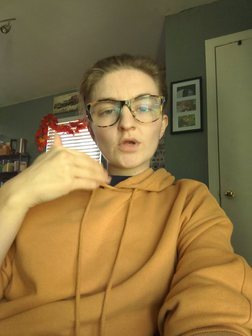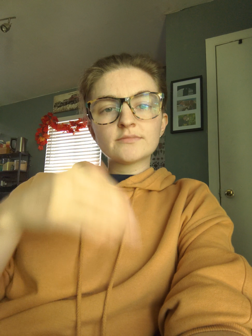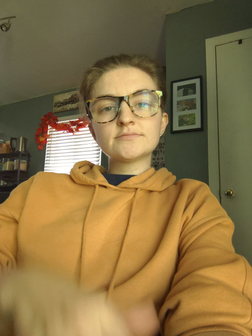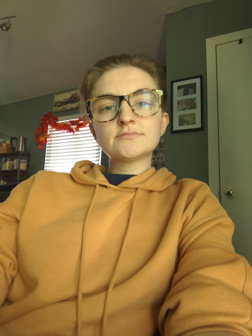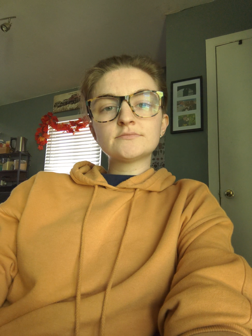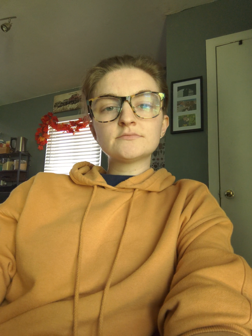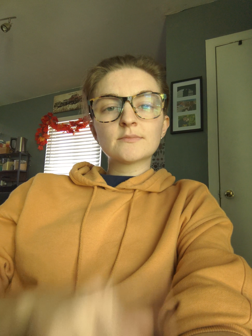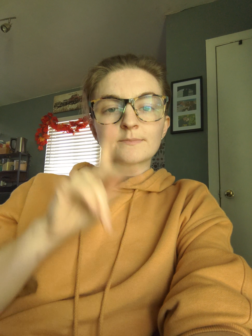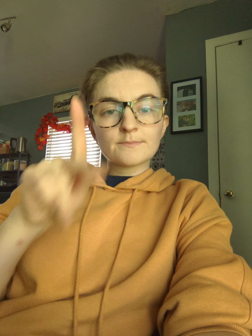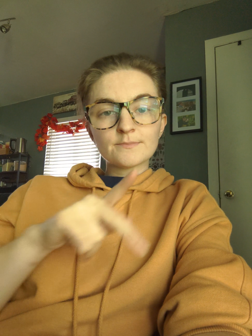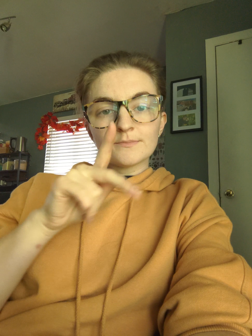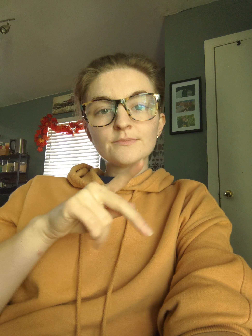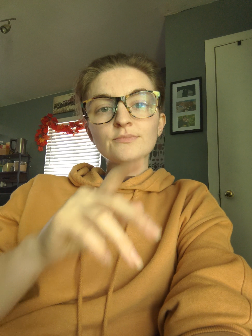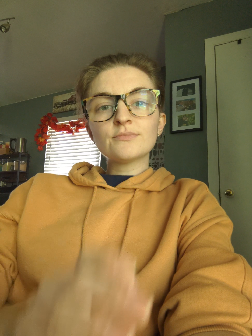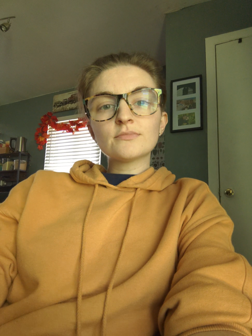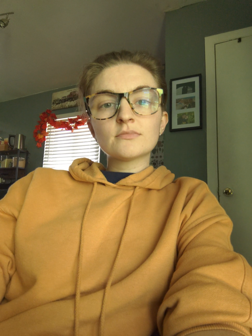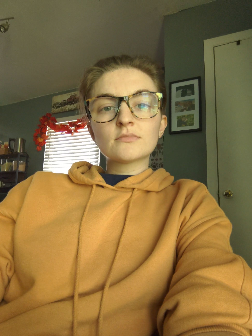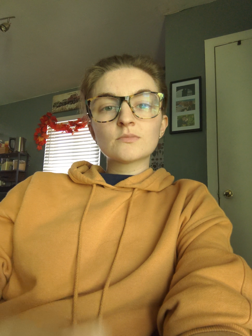people